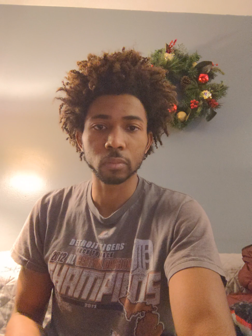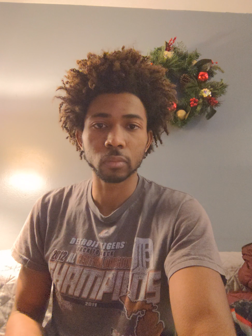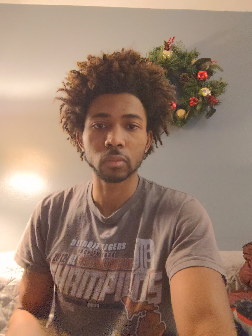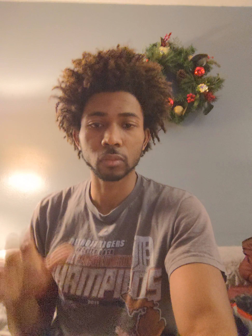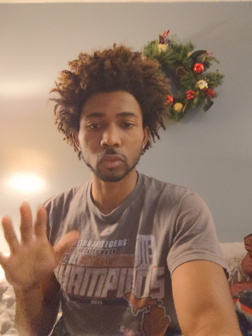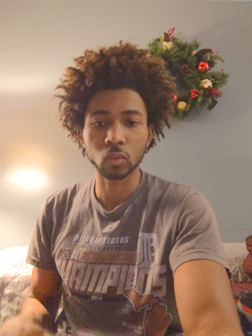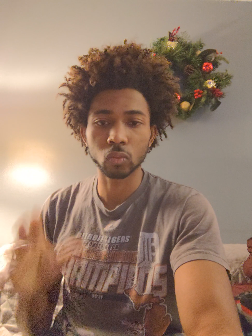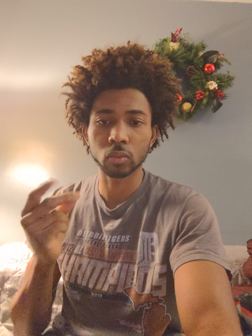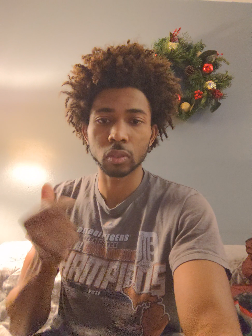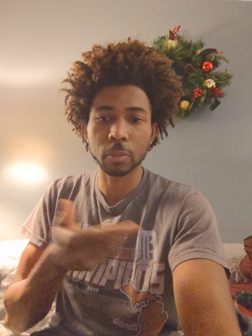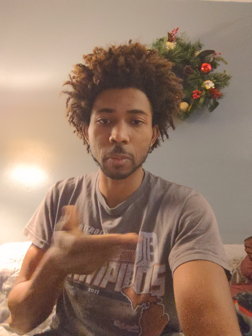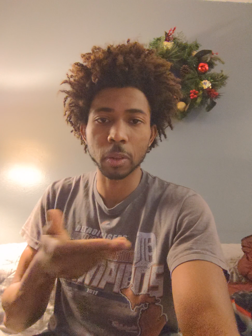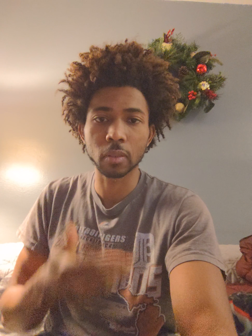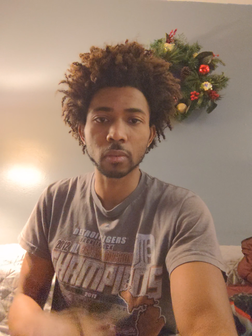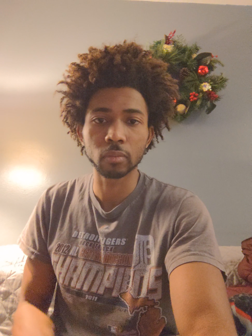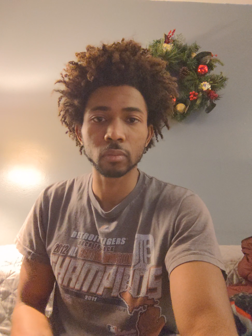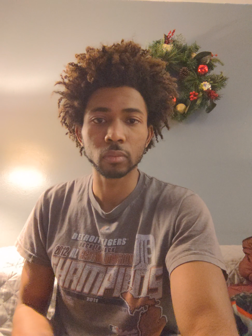puppy